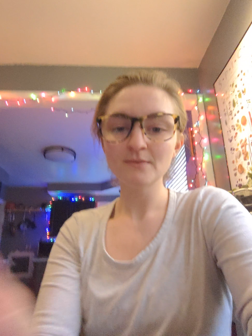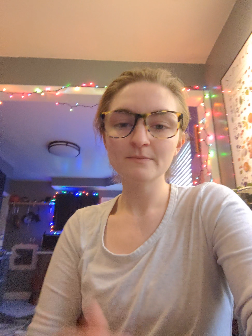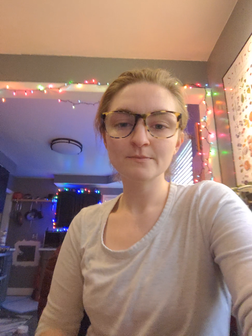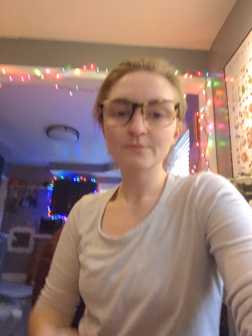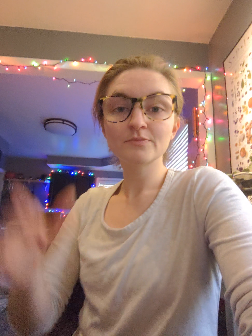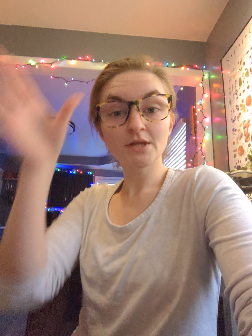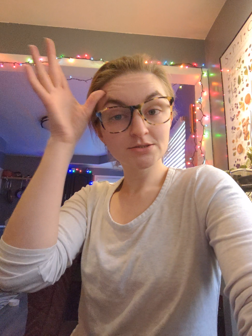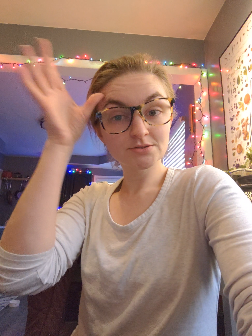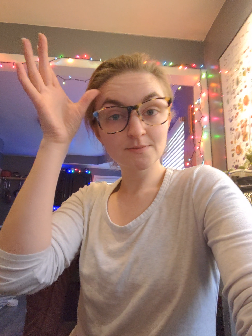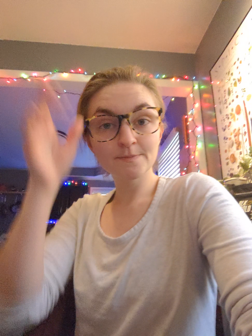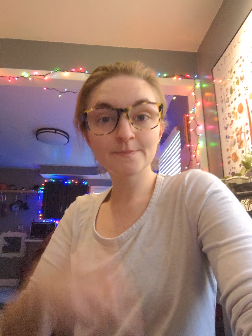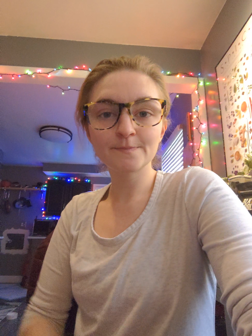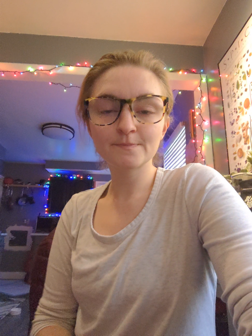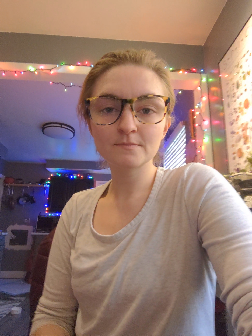dad